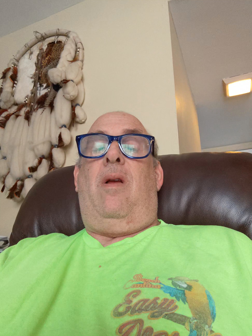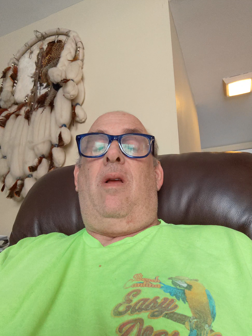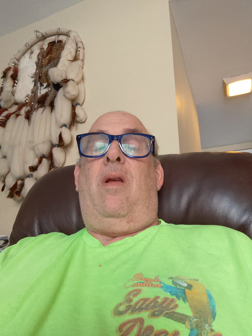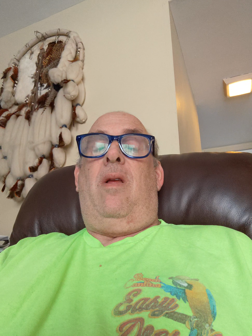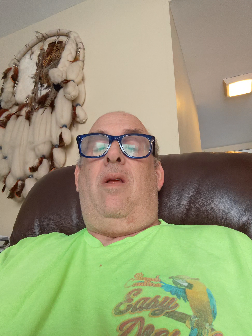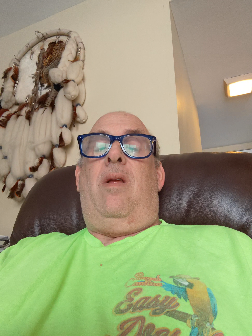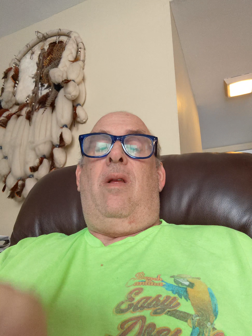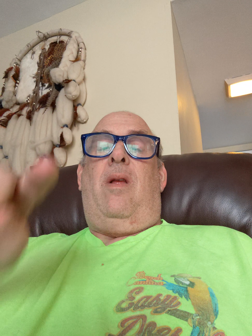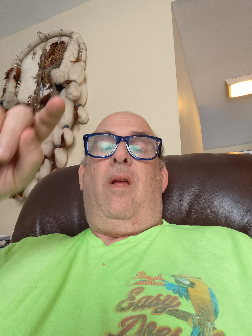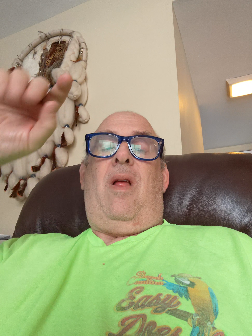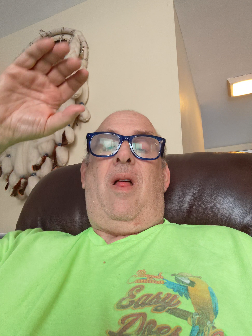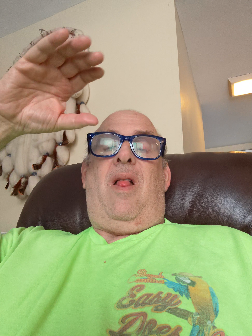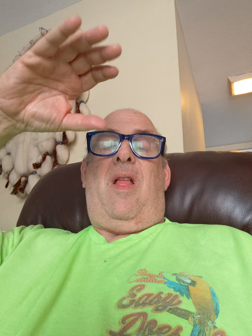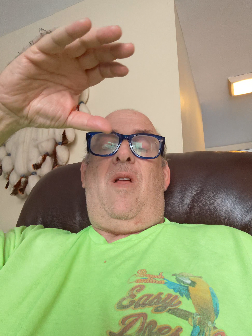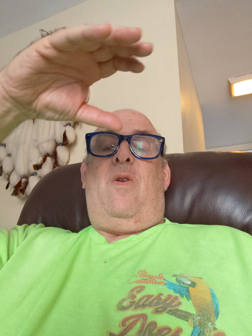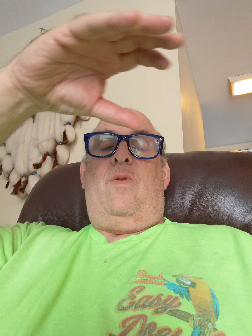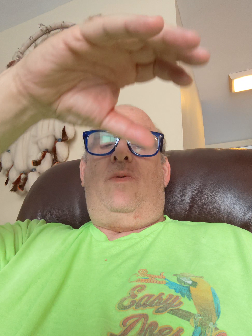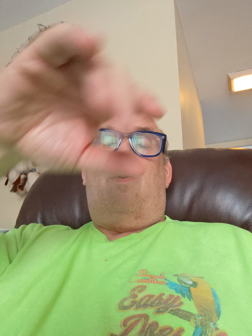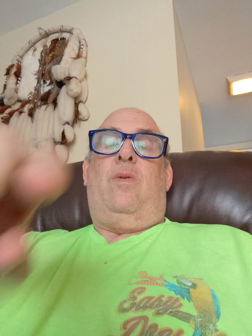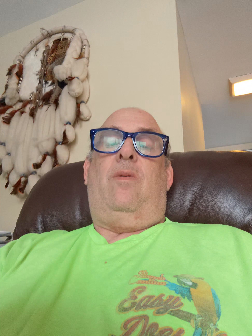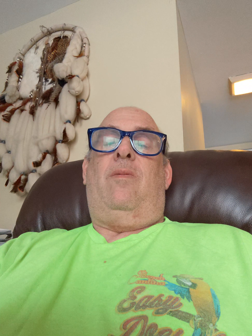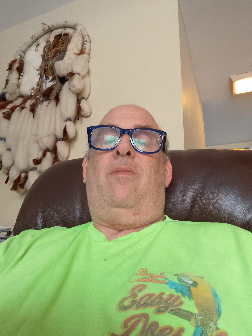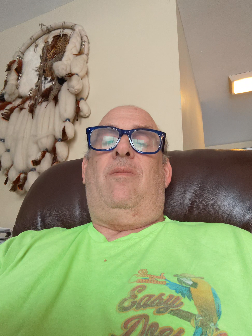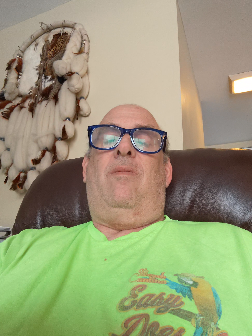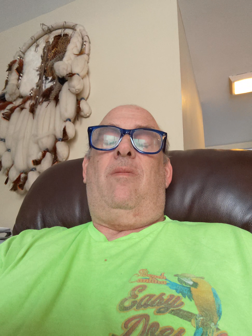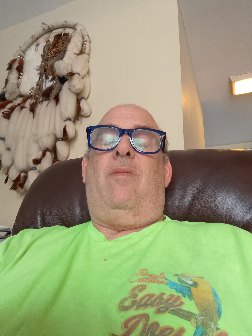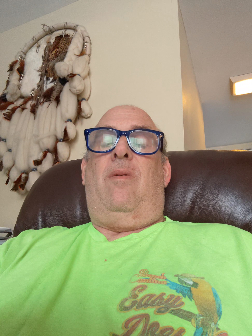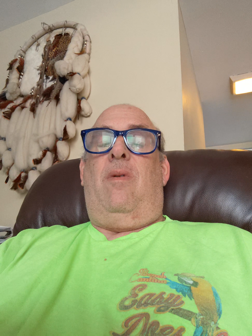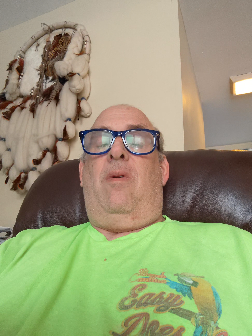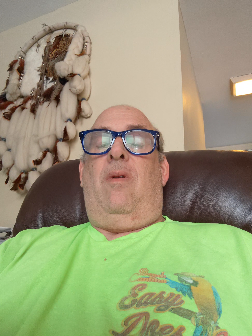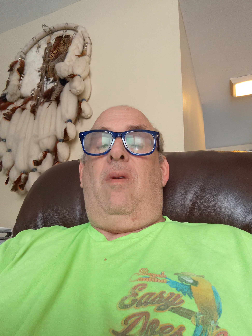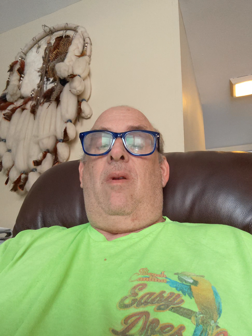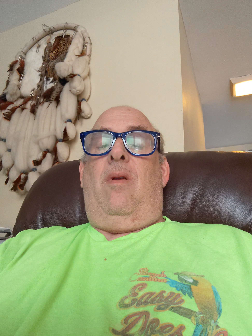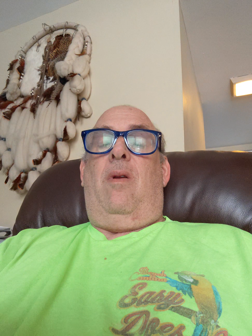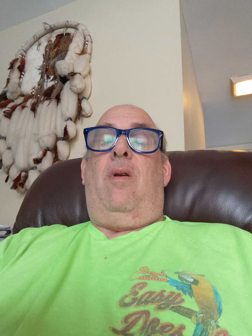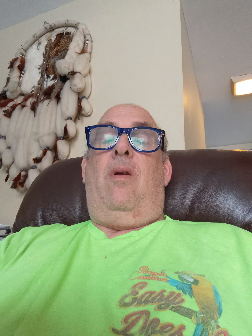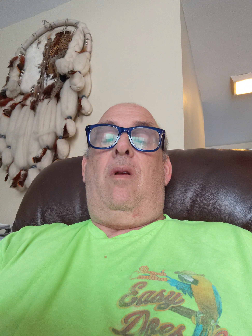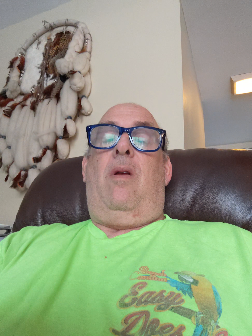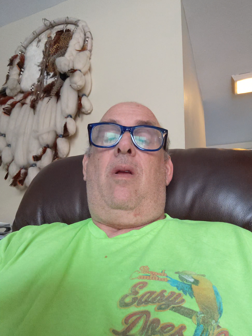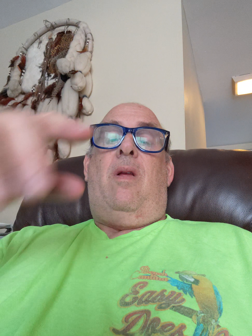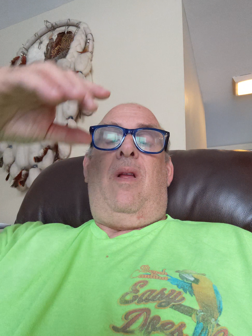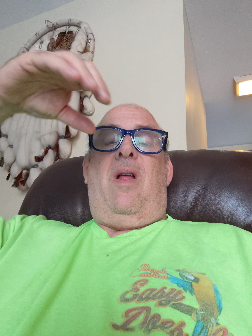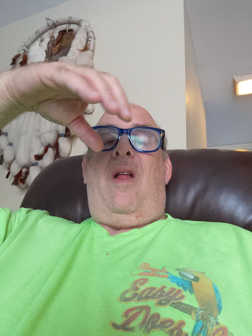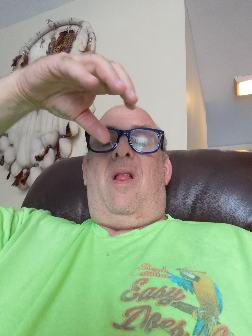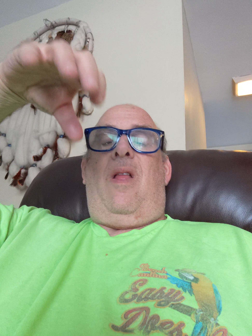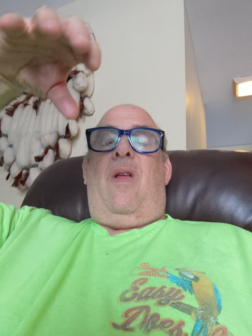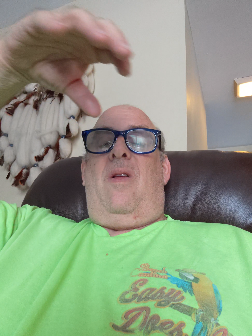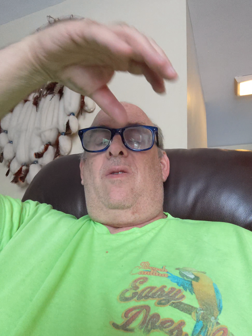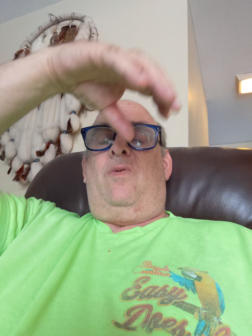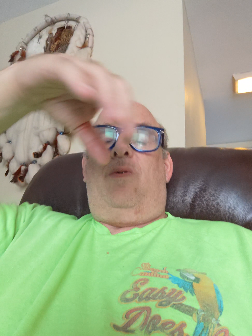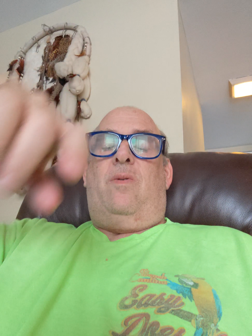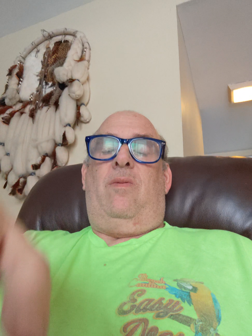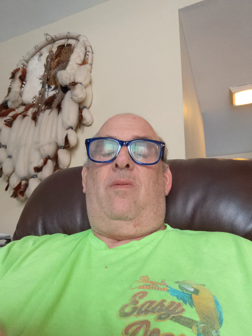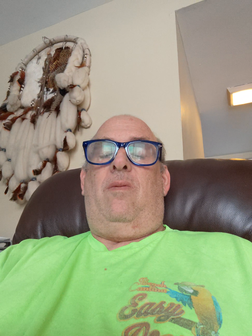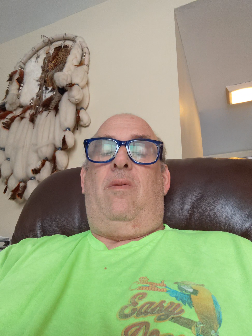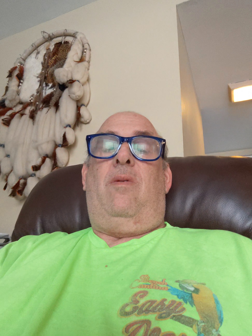cloud